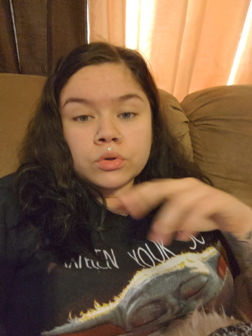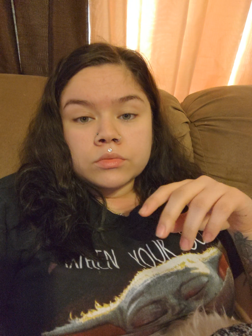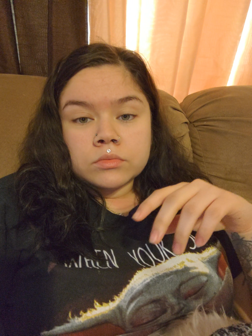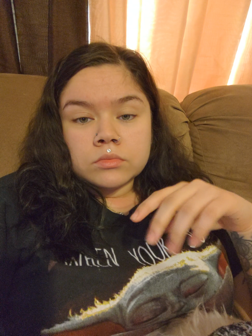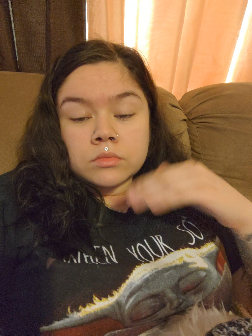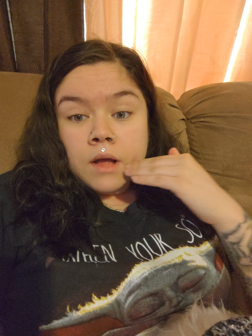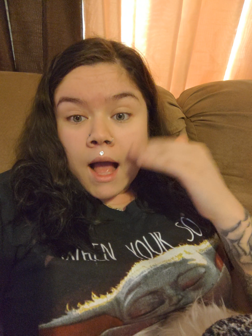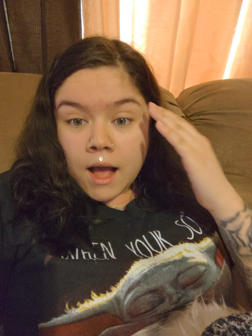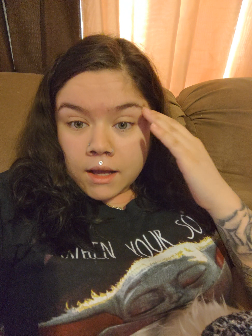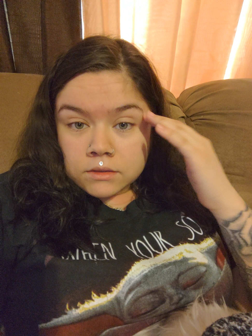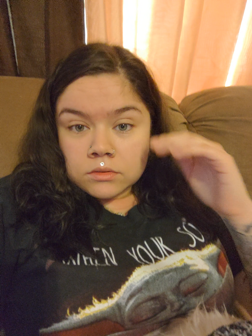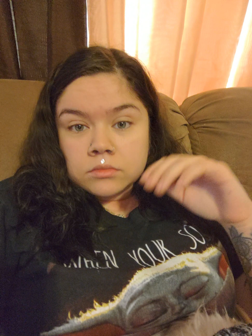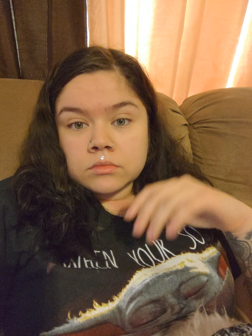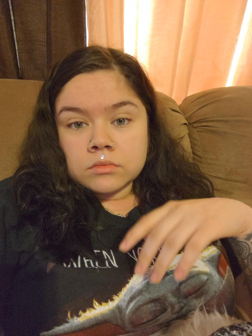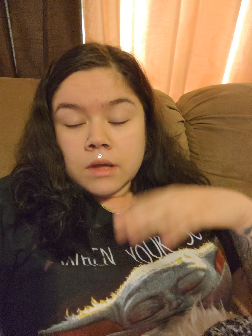head